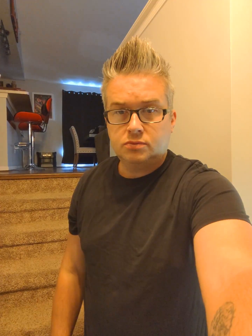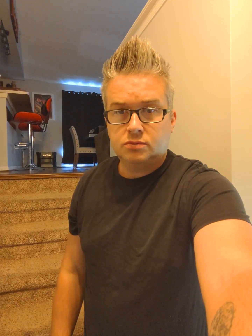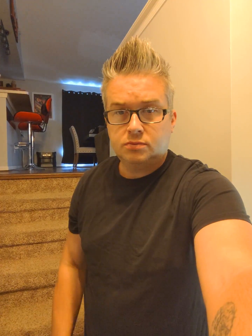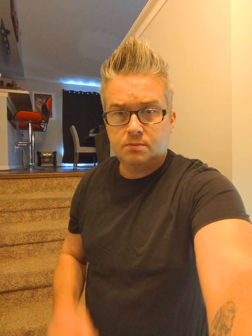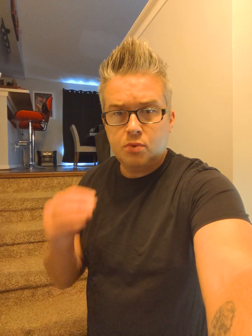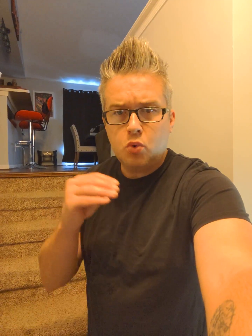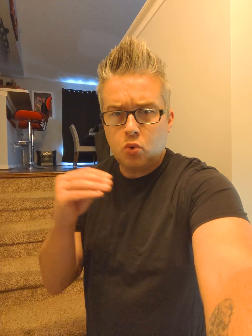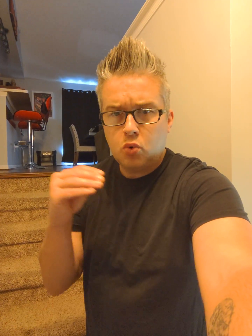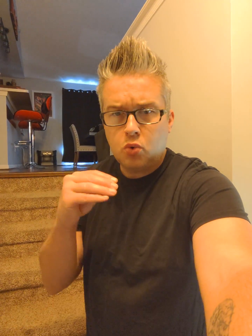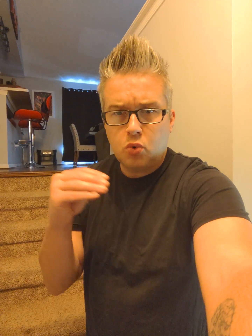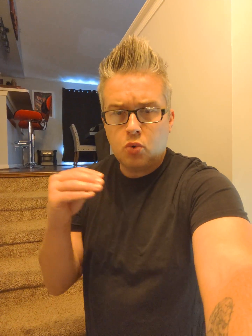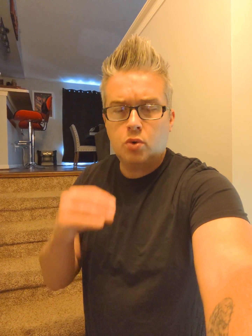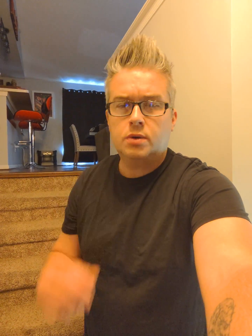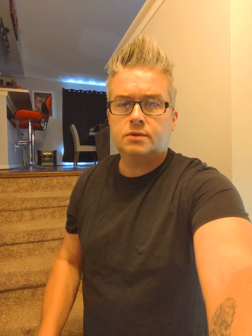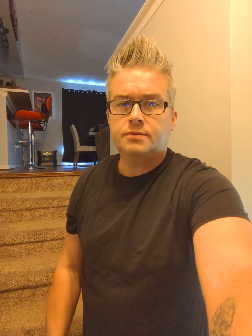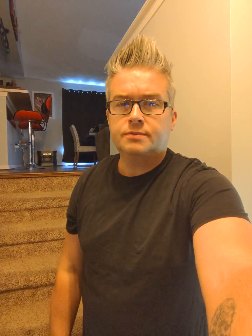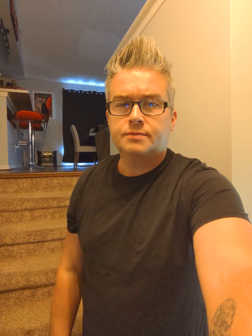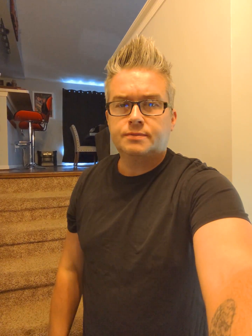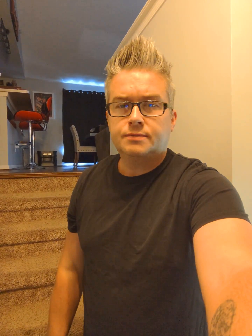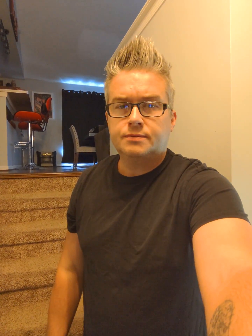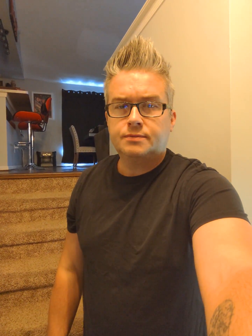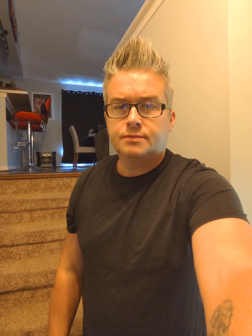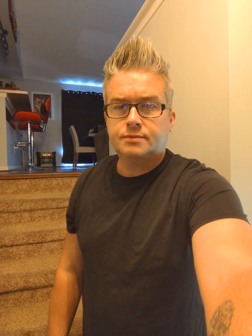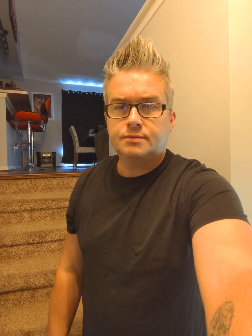more